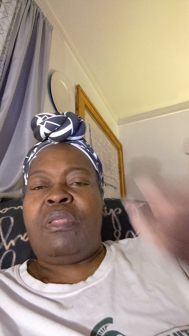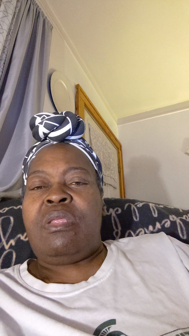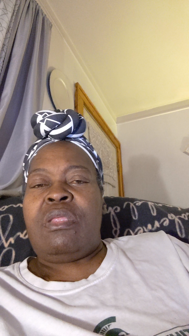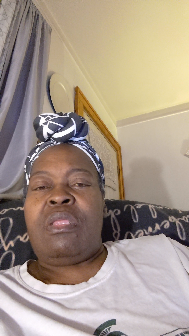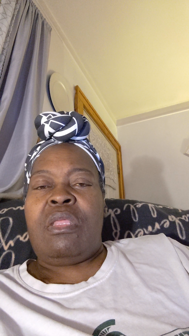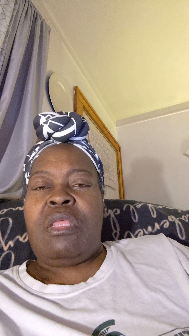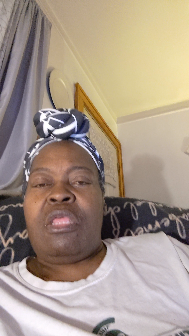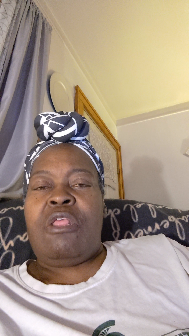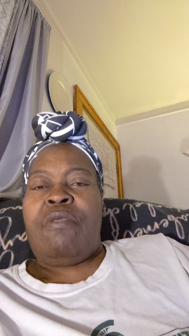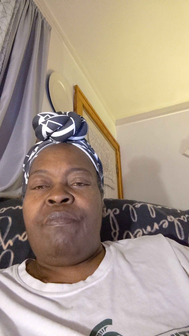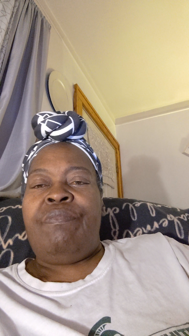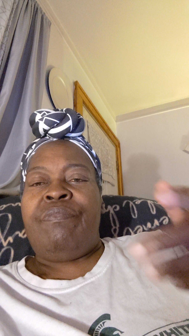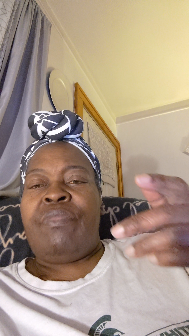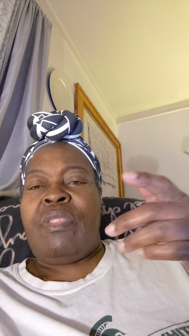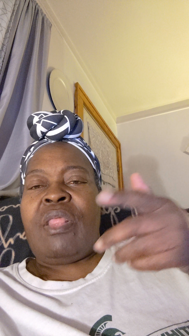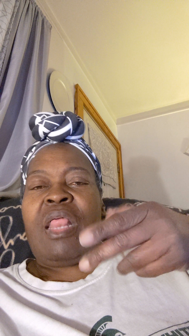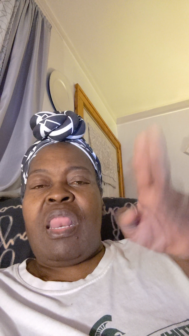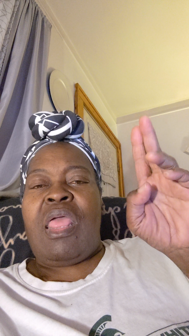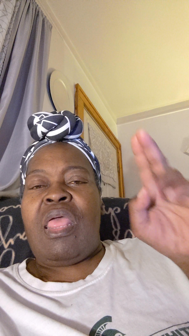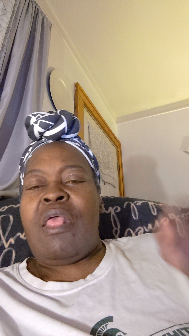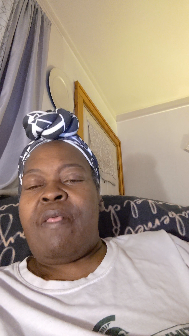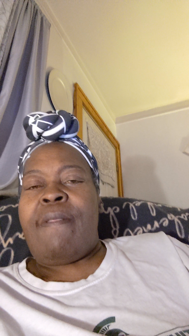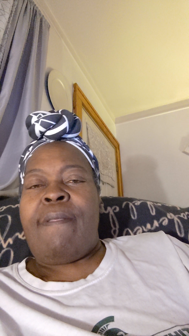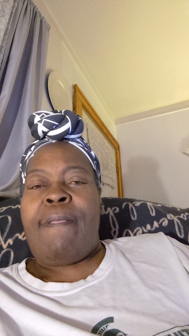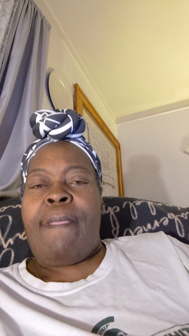lick